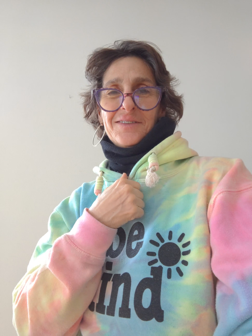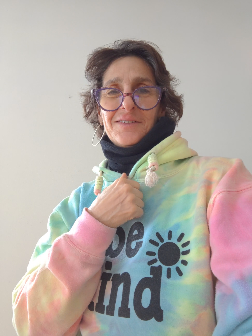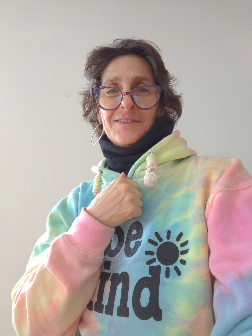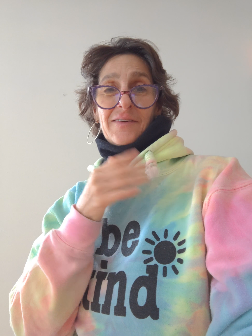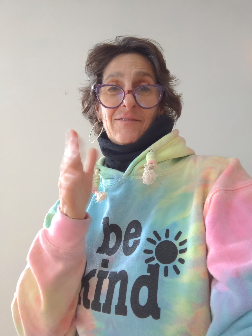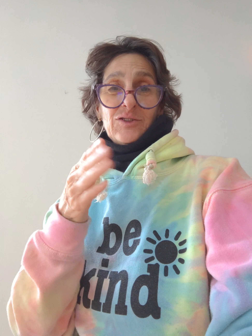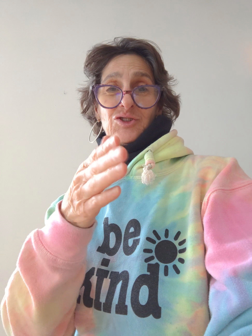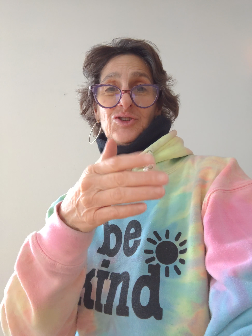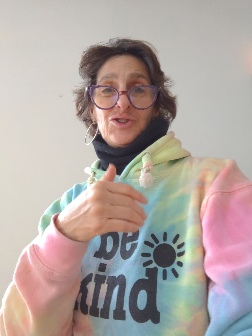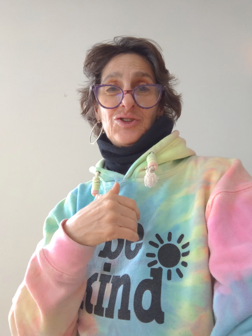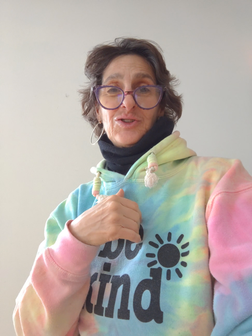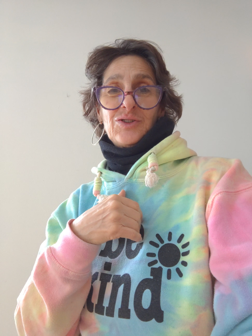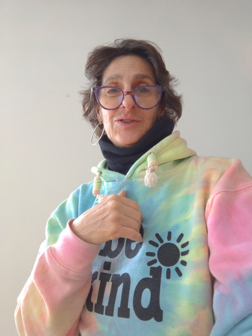fish